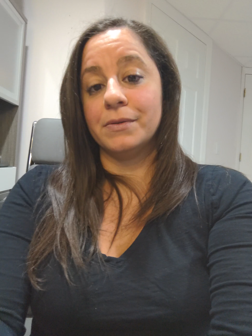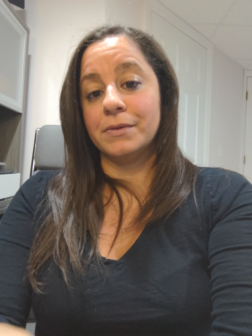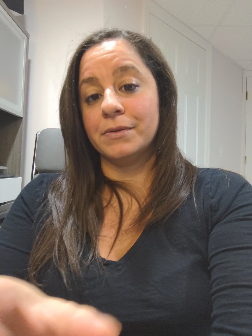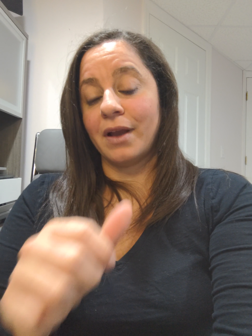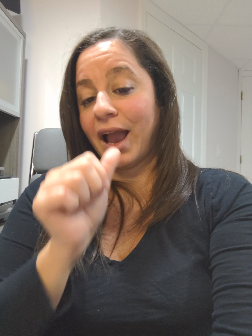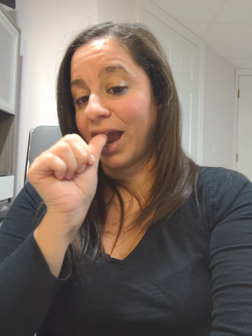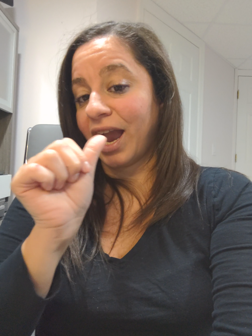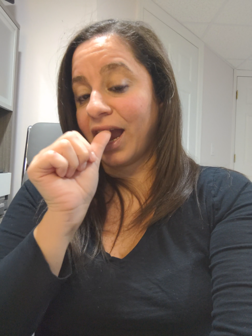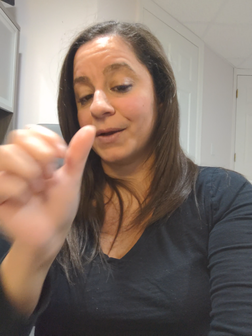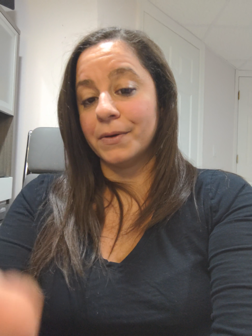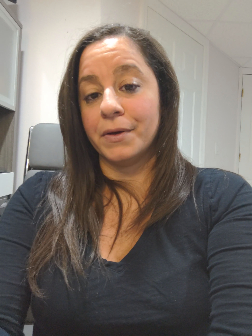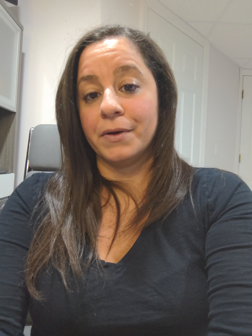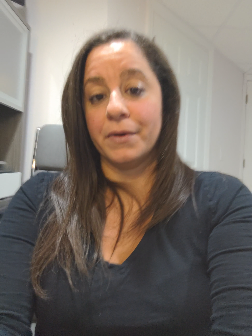nuts